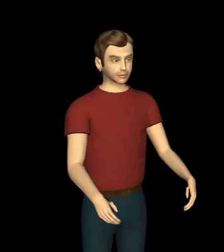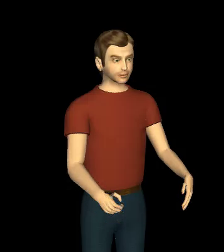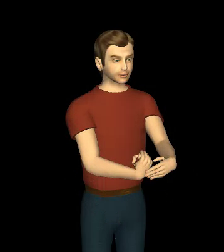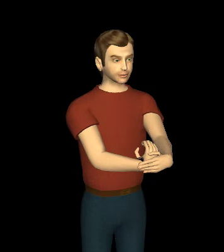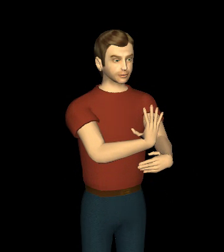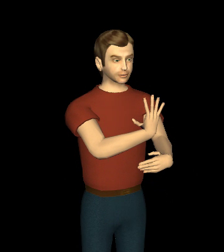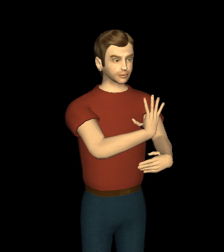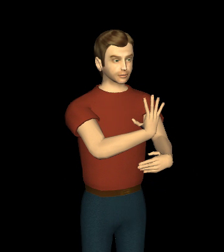جديد